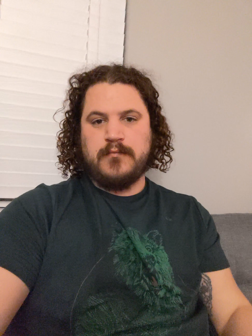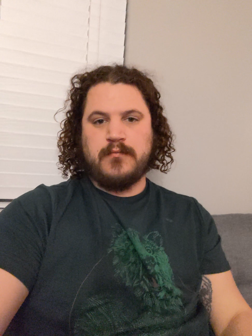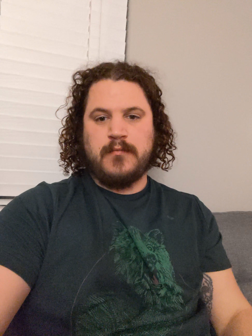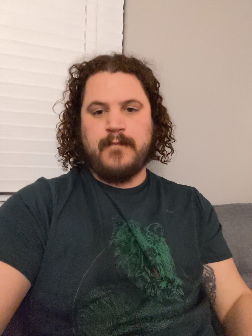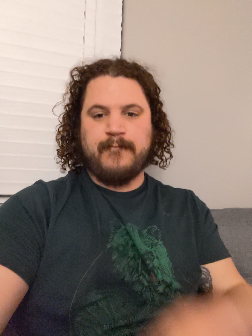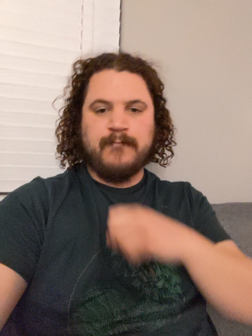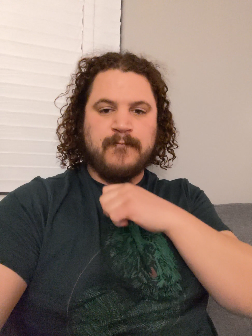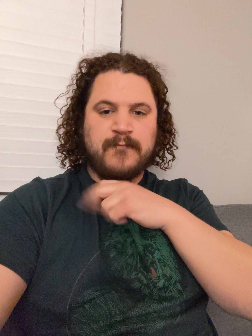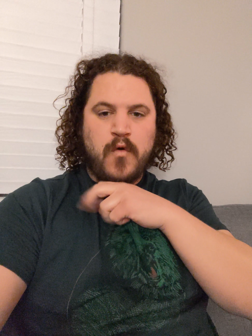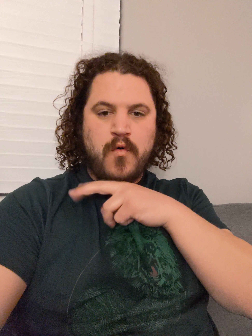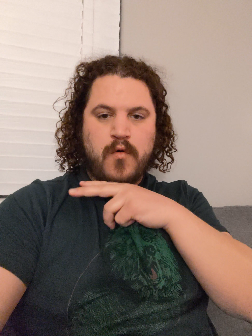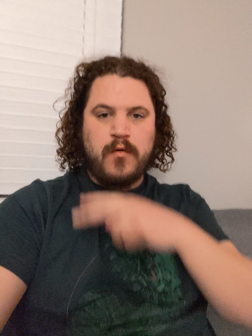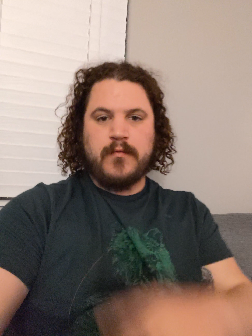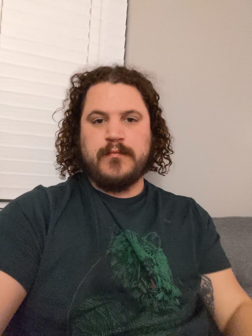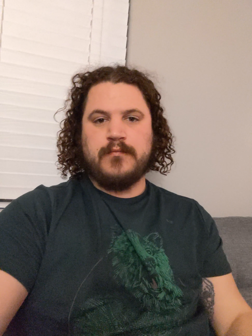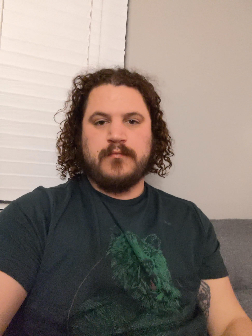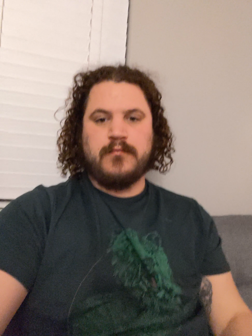frog